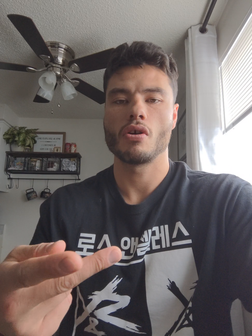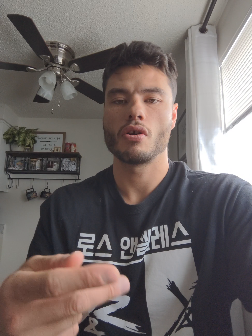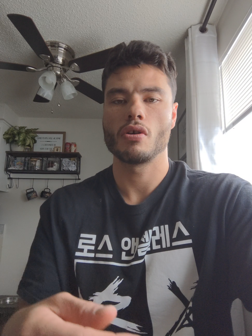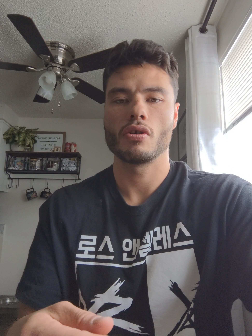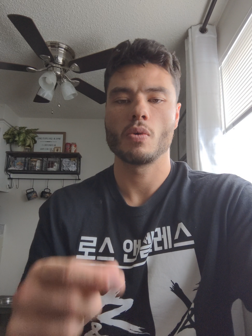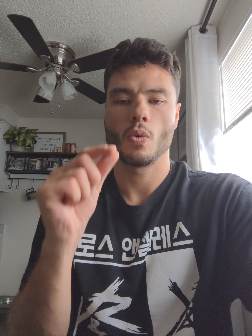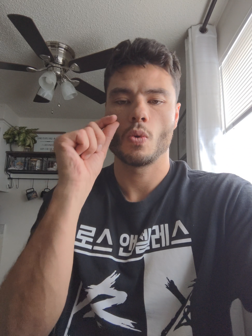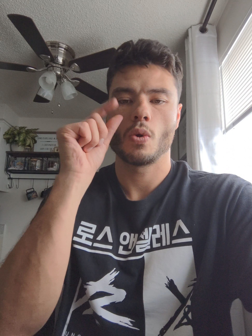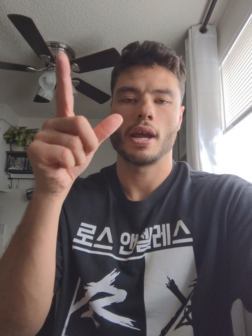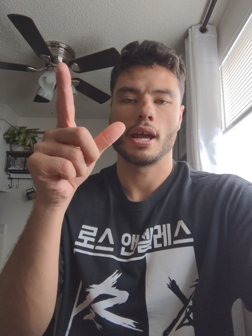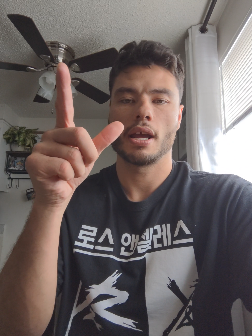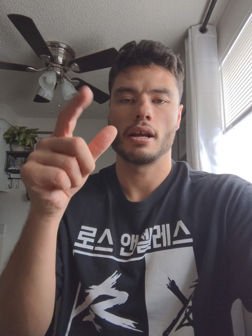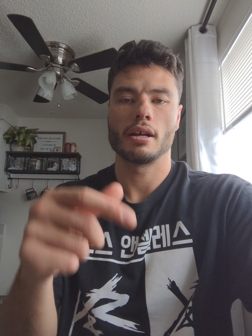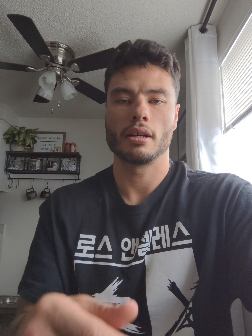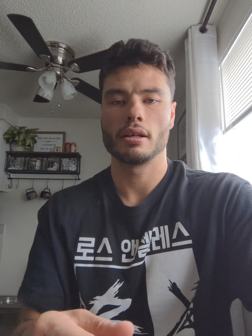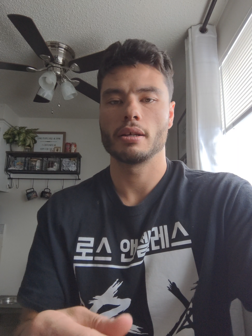awake